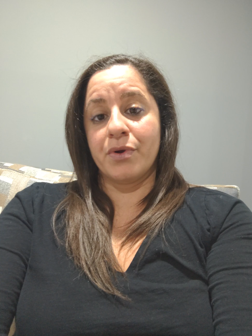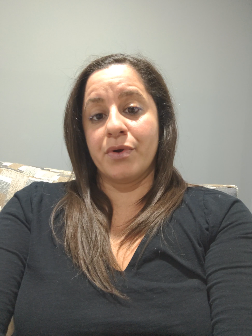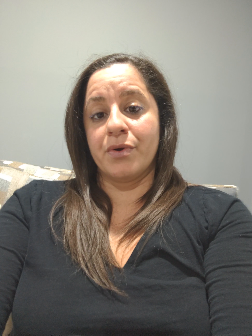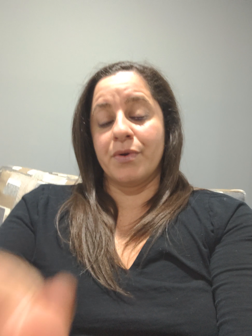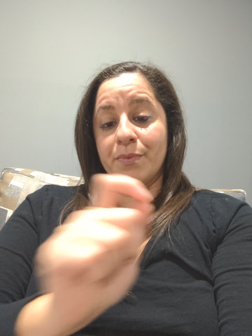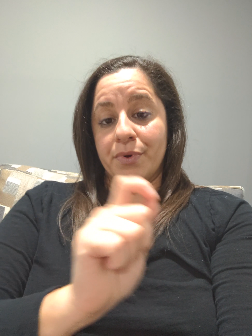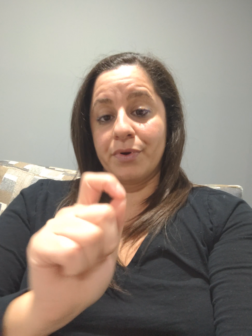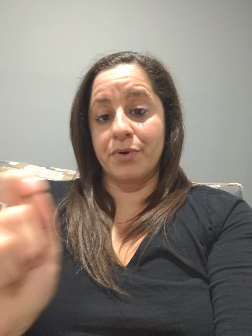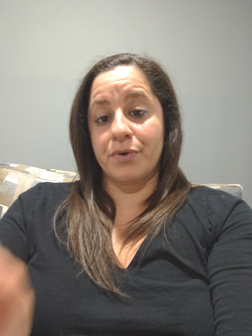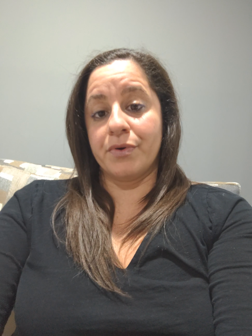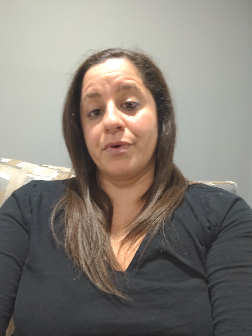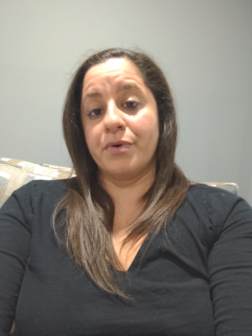pencil